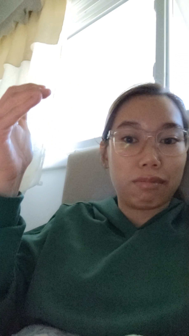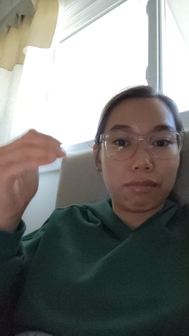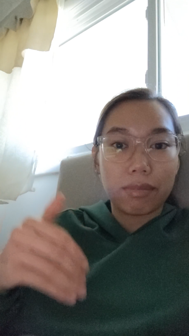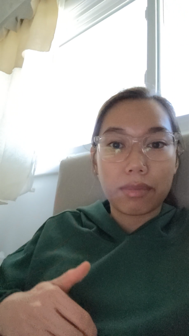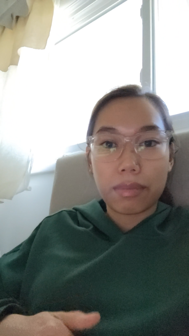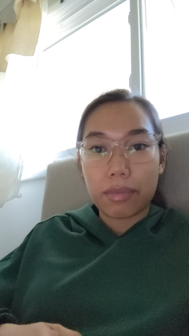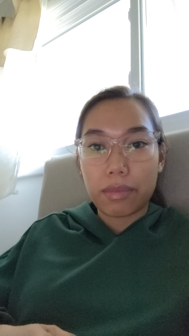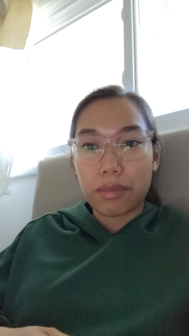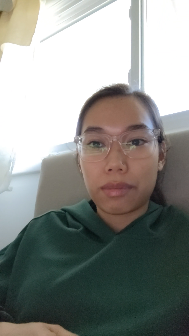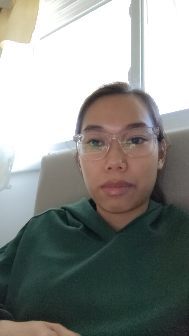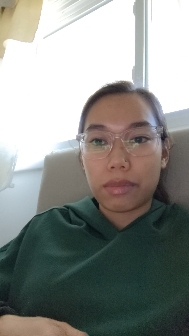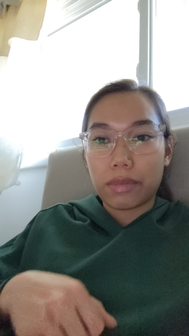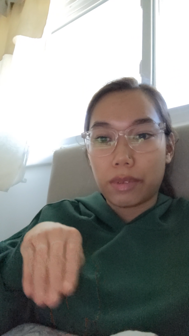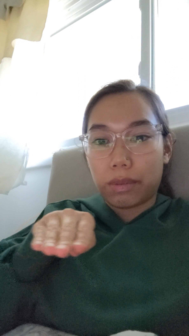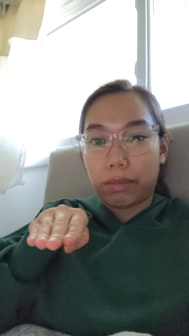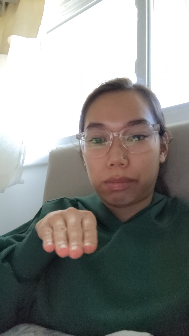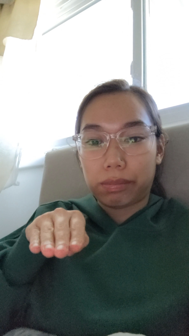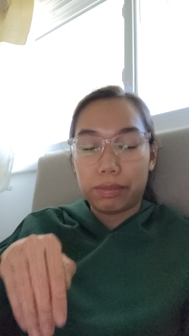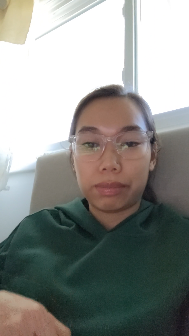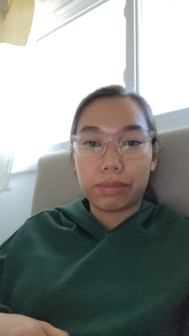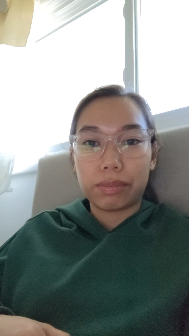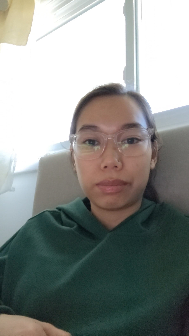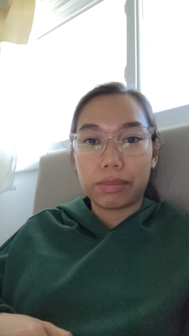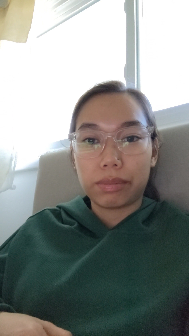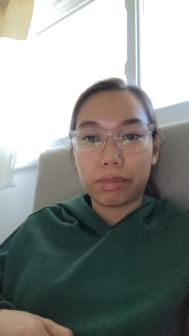boots